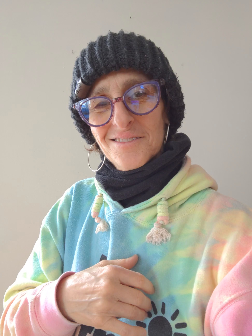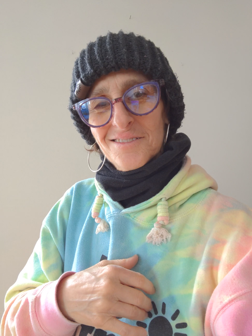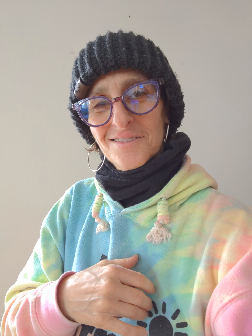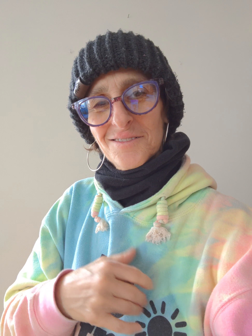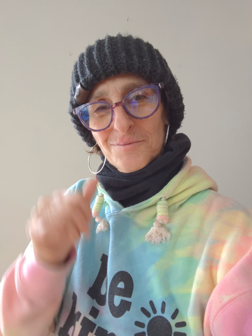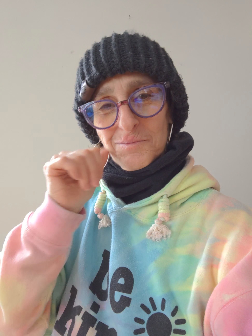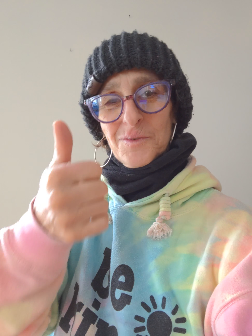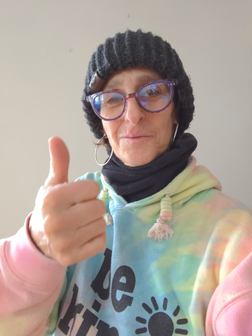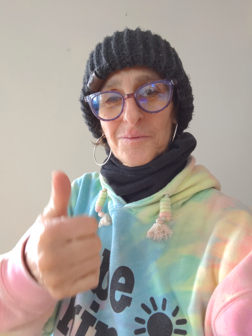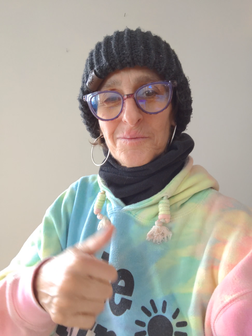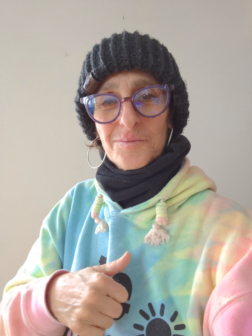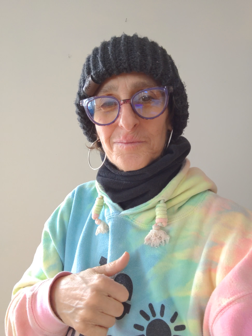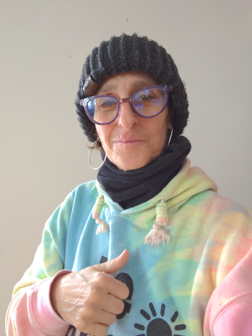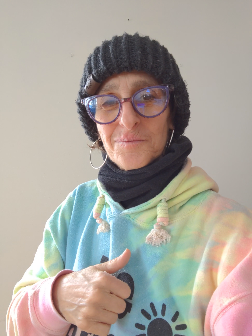tomorrow